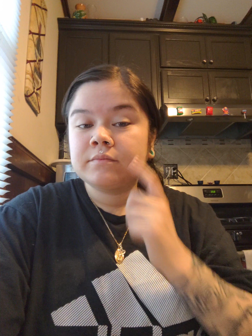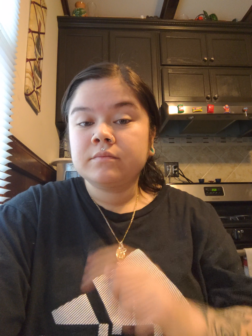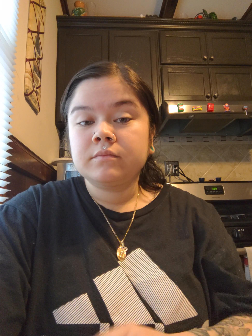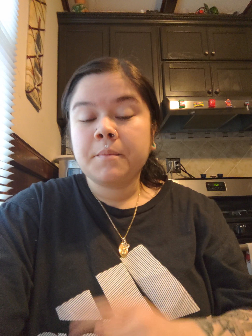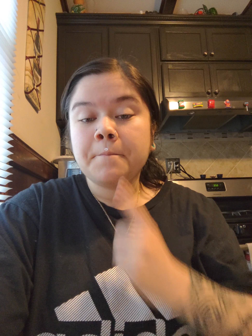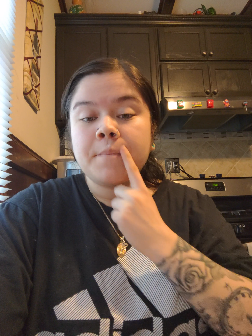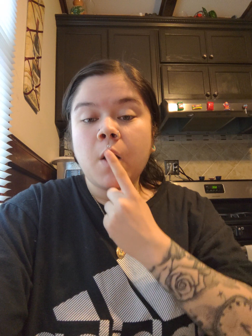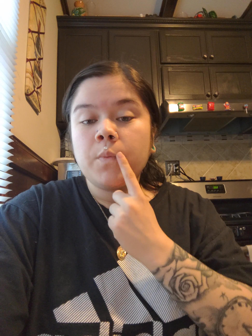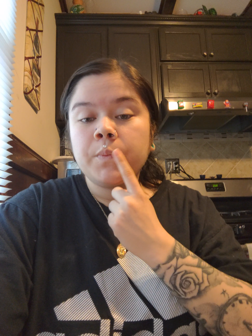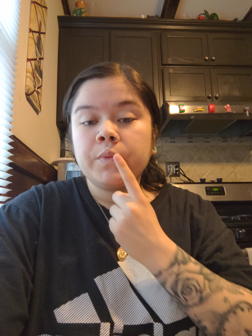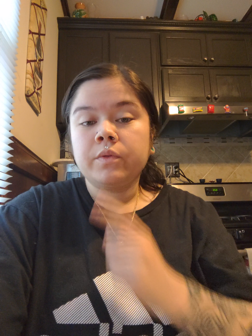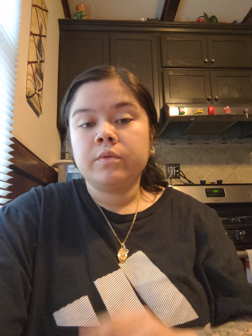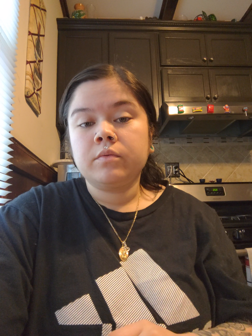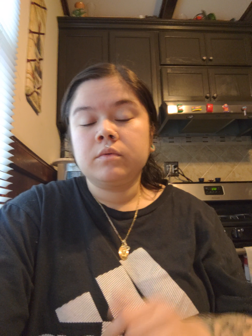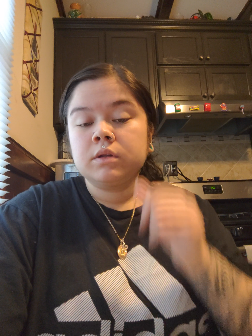mouth